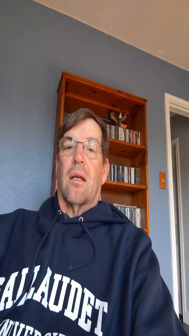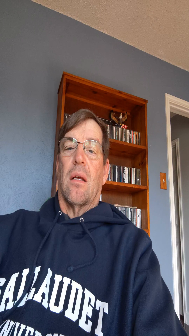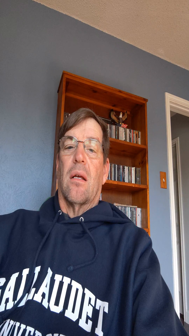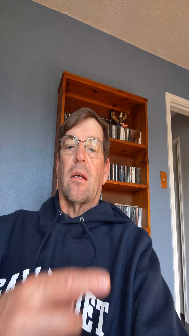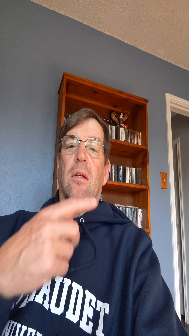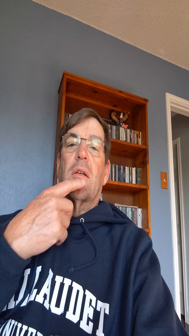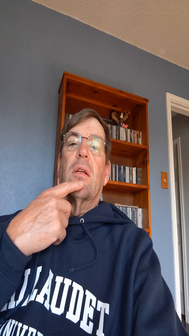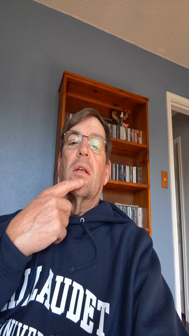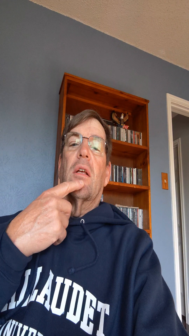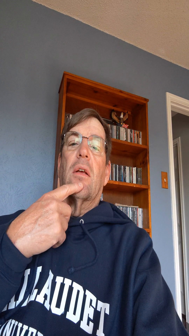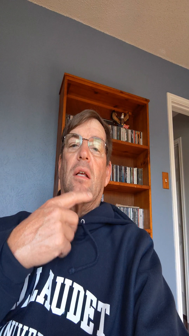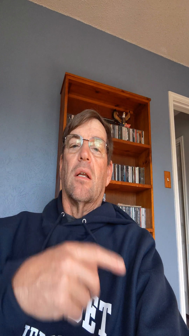chin